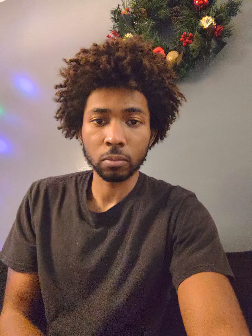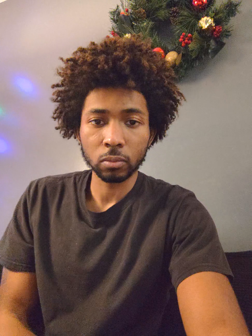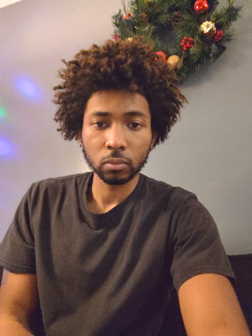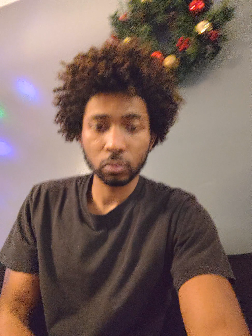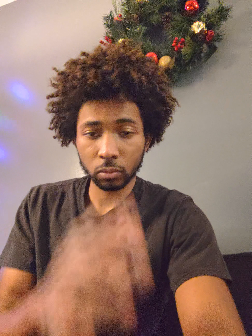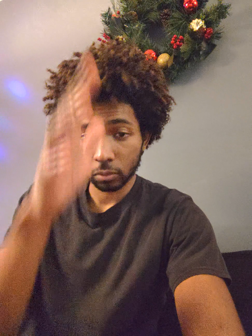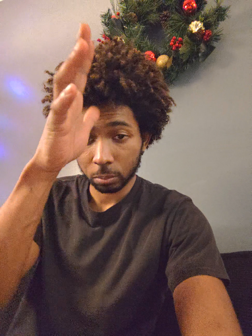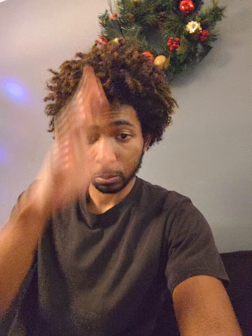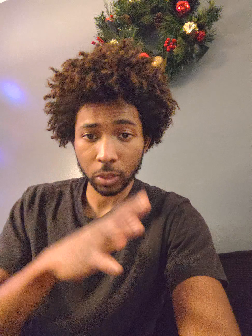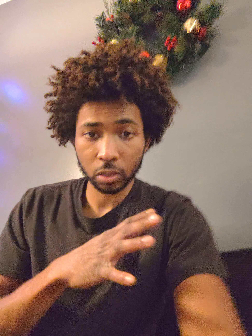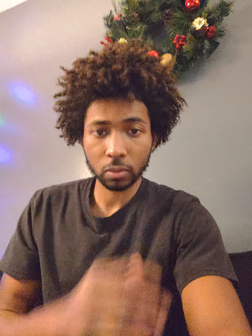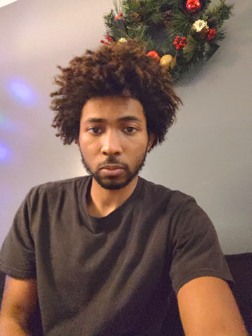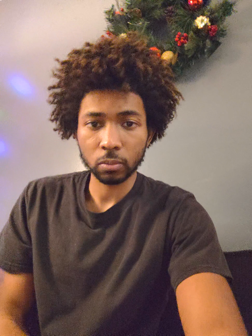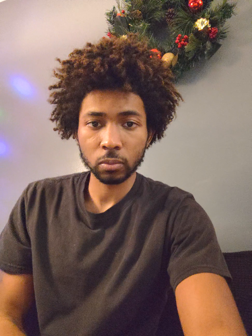man